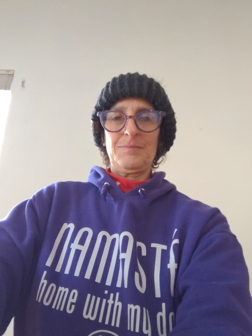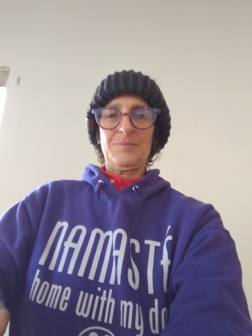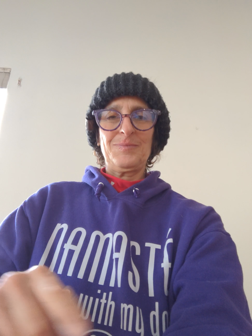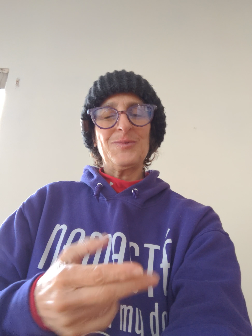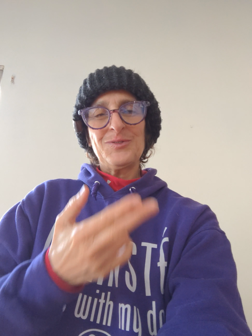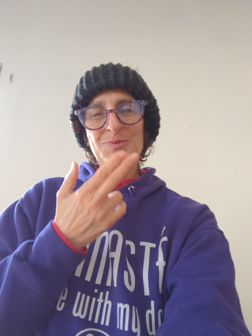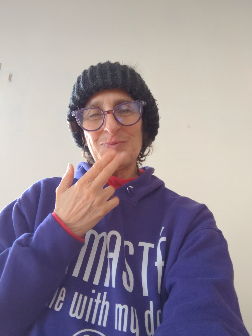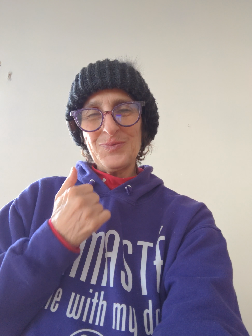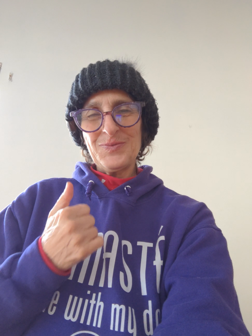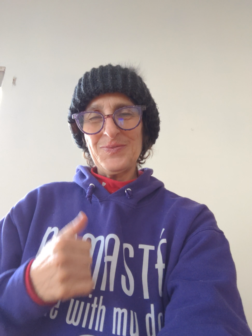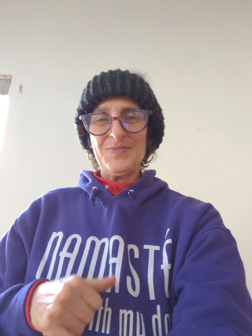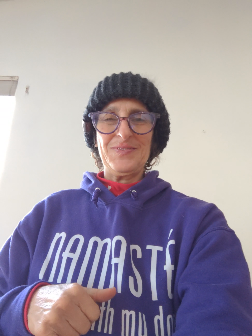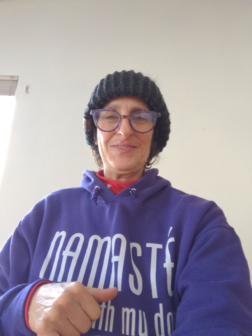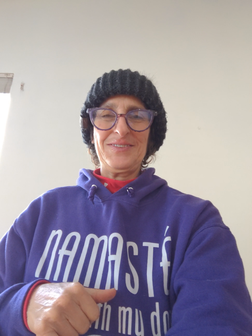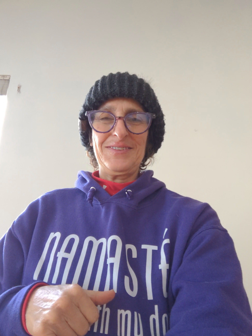cute